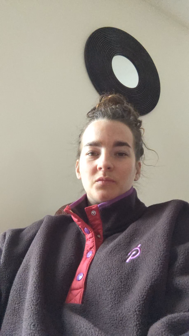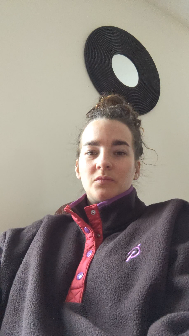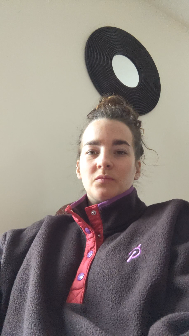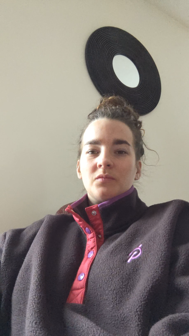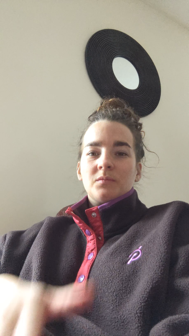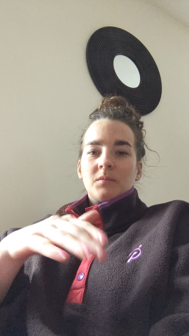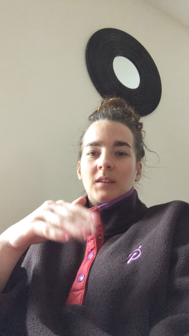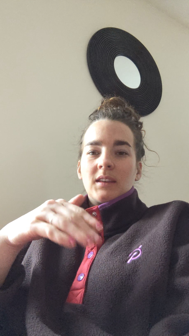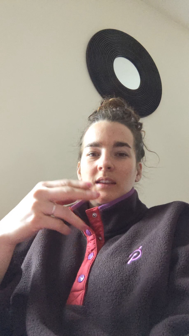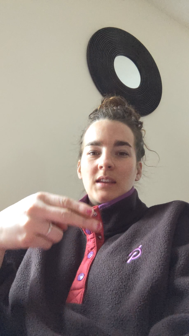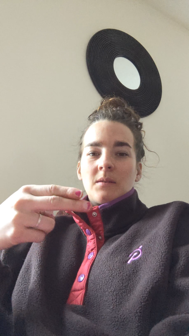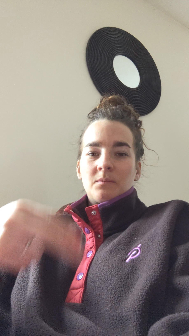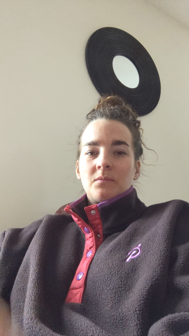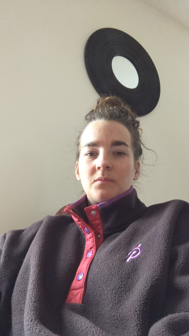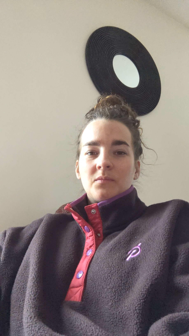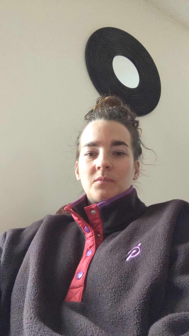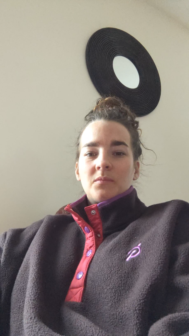pet's name